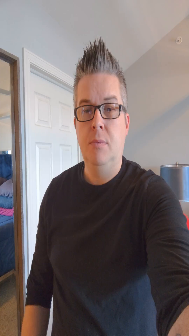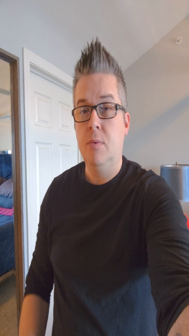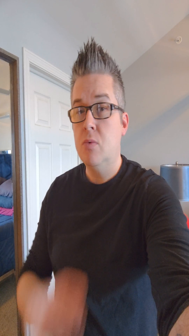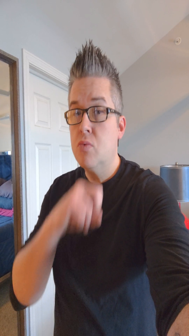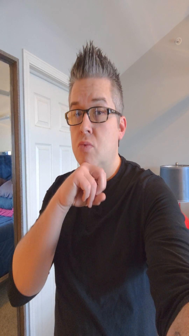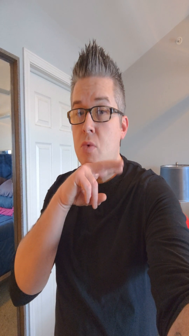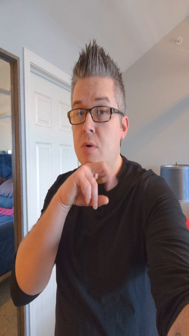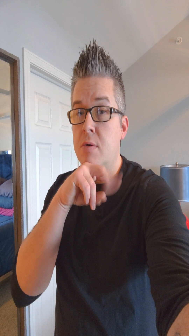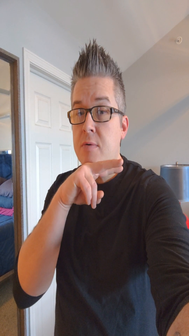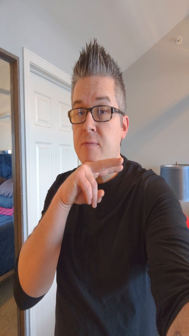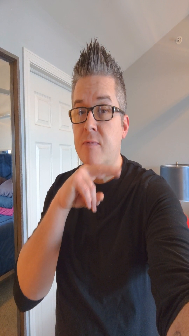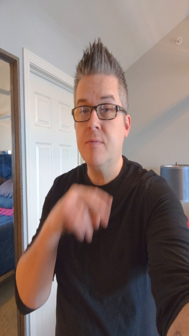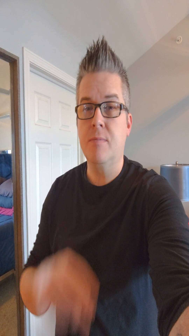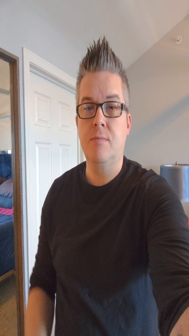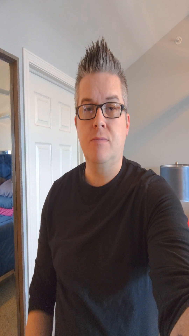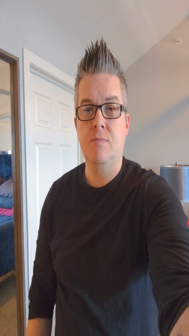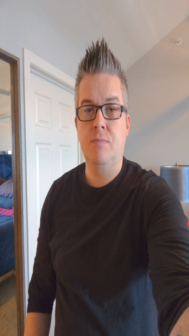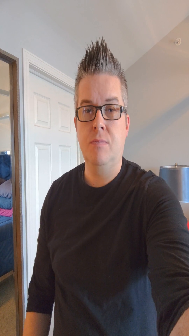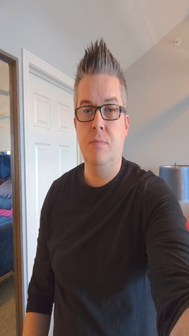frog